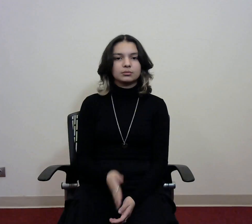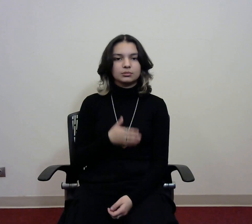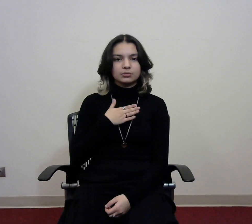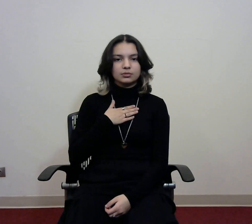mən